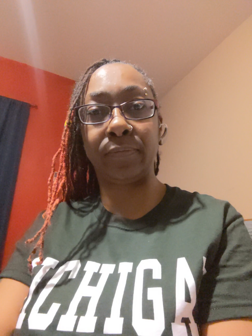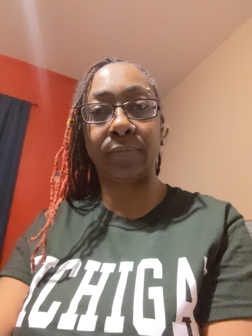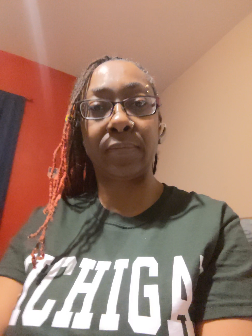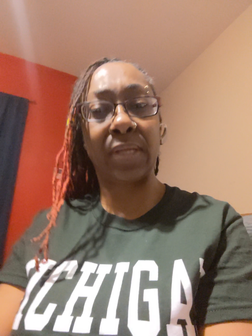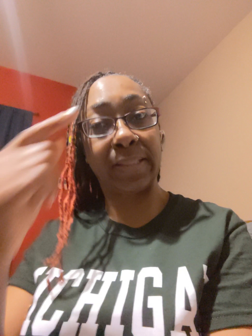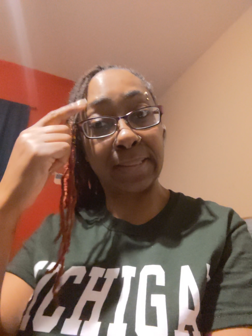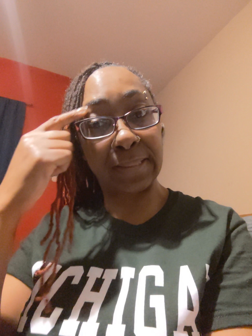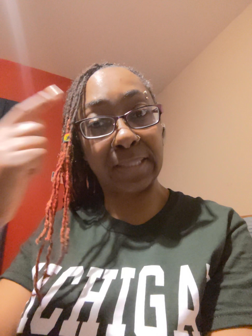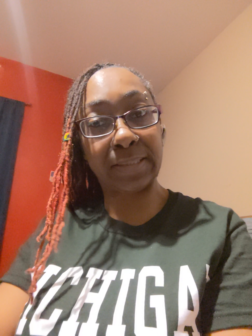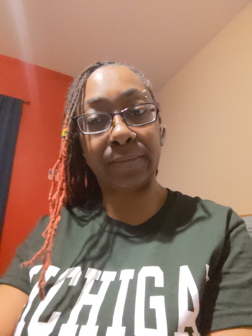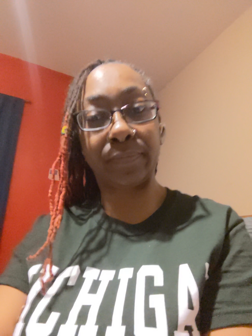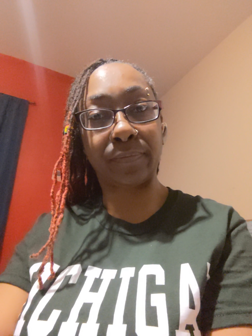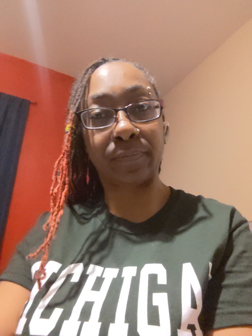think